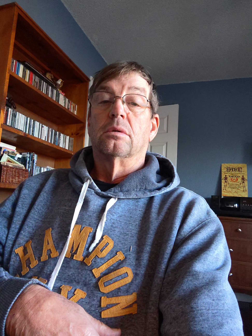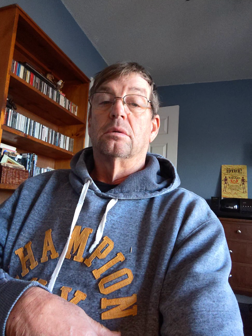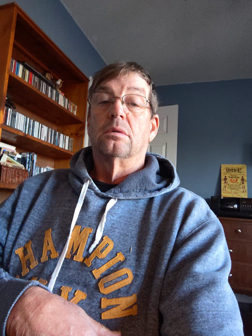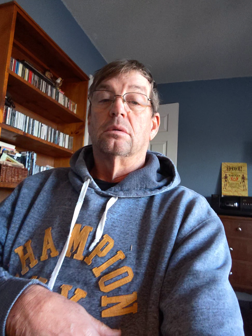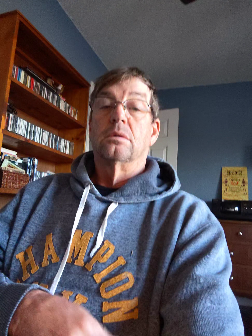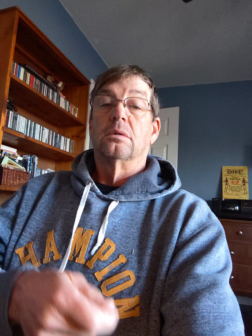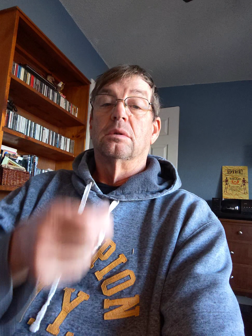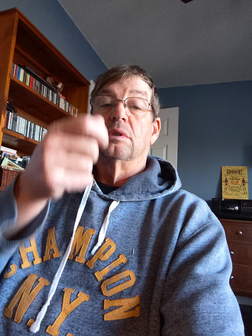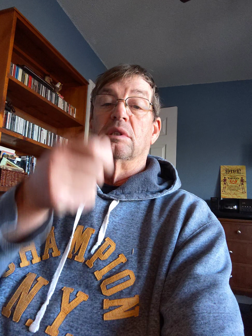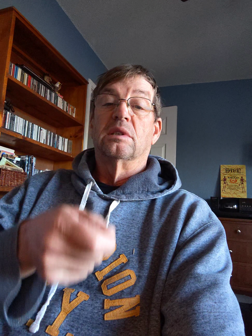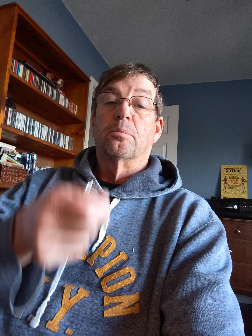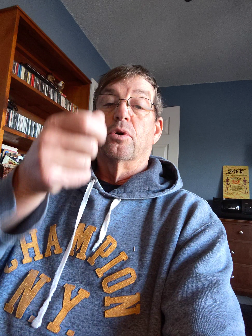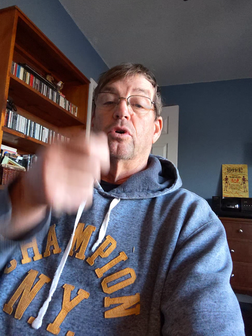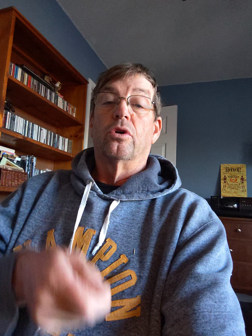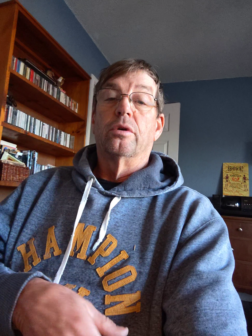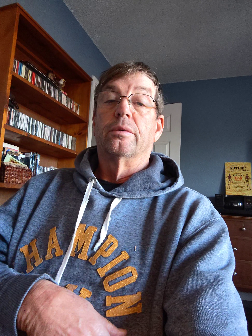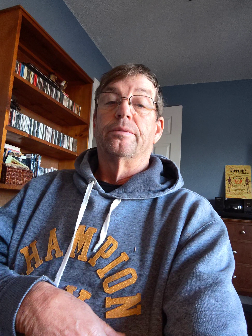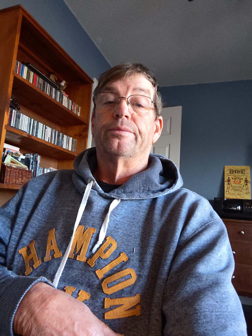zipper